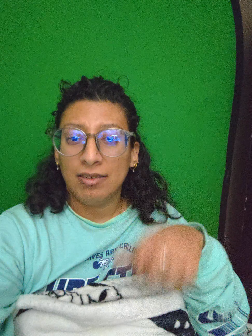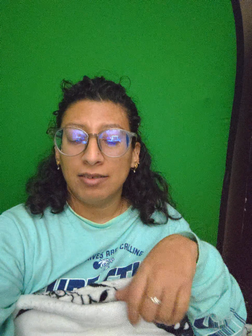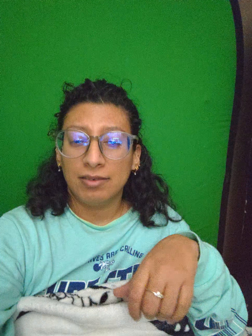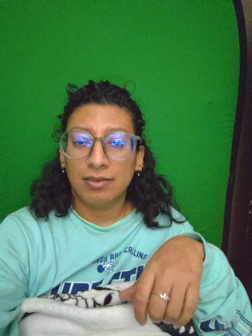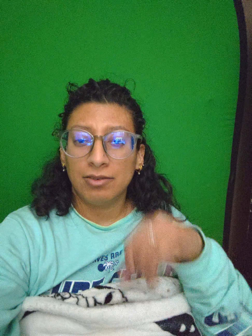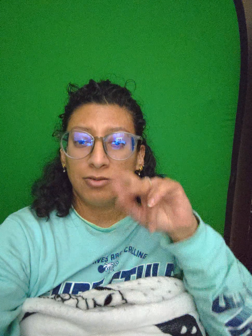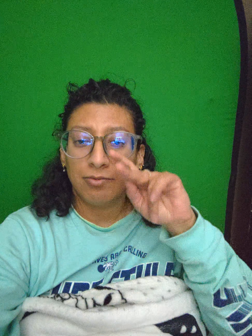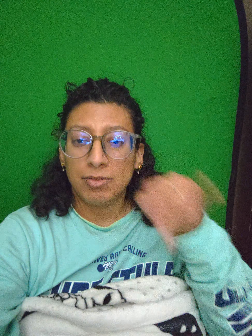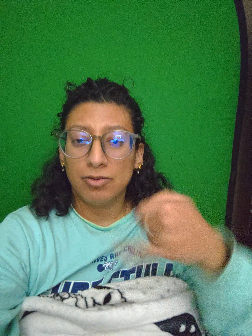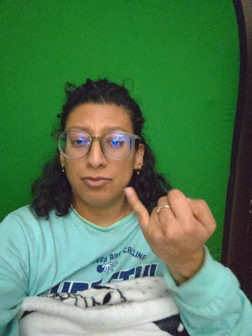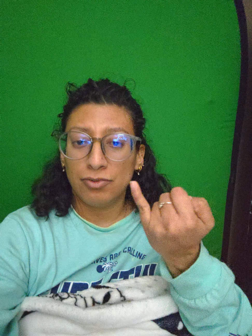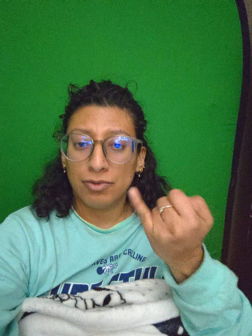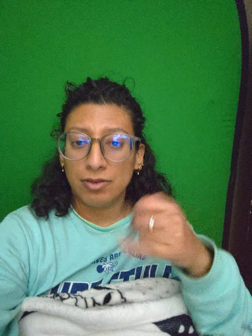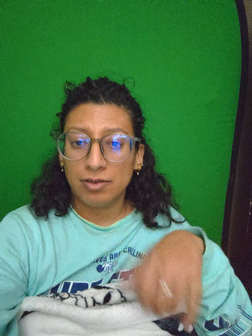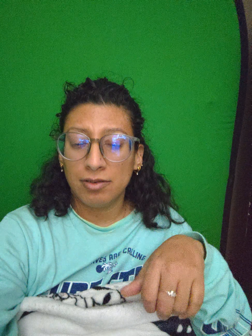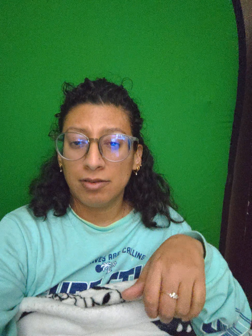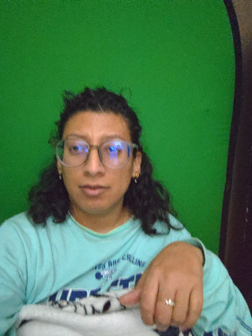pajamas